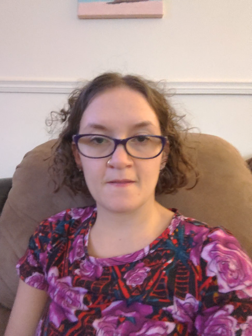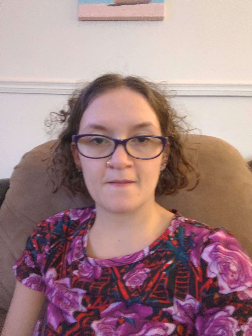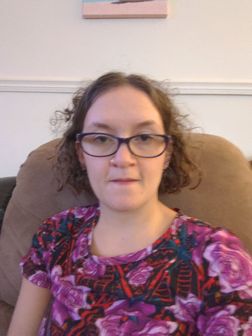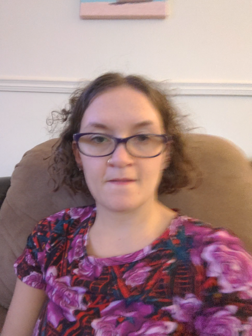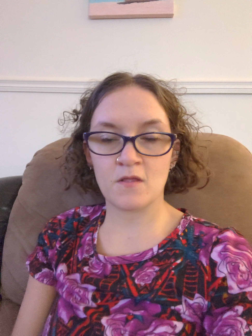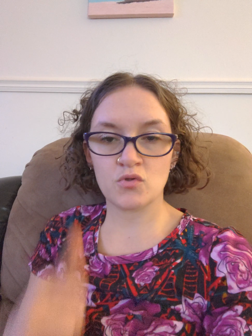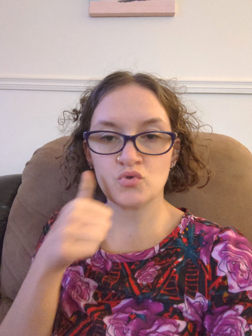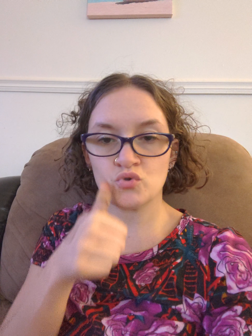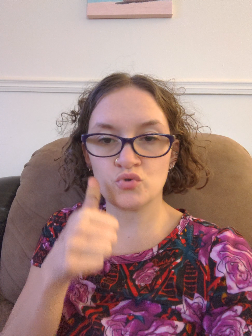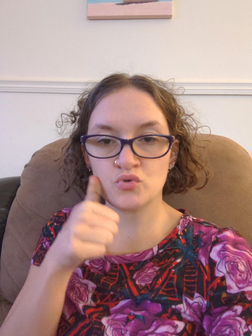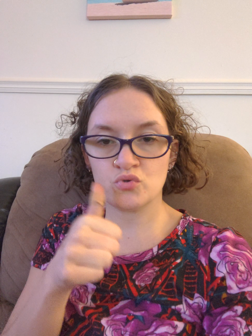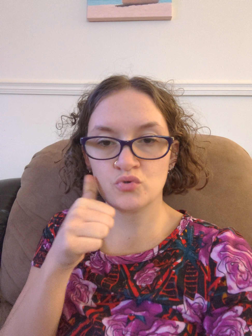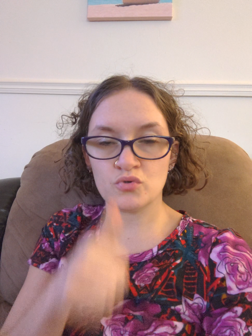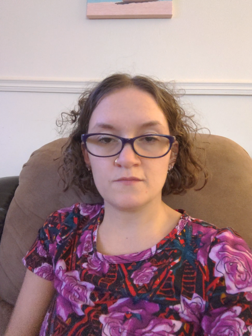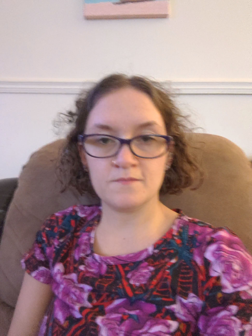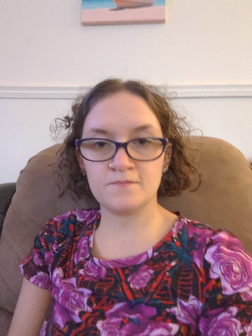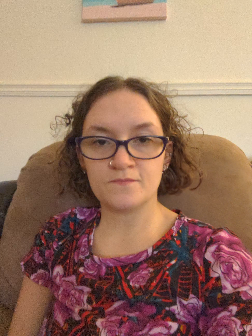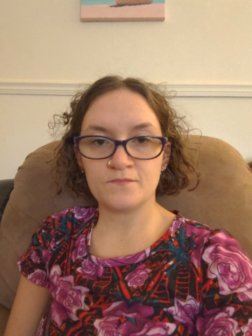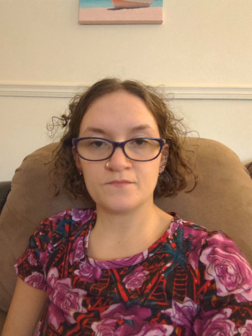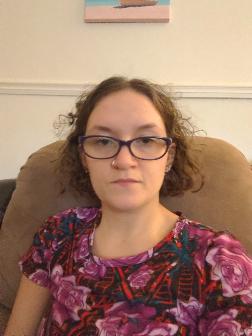girl